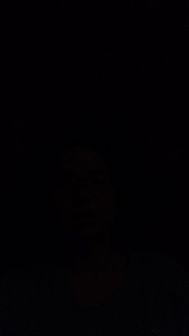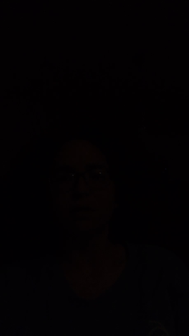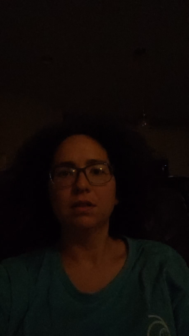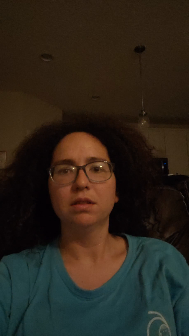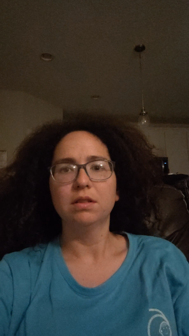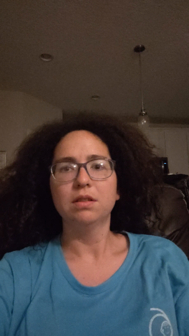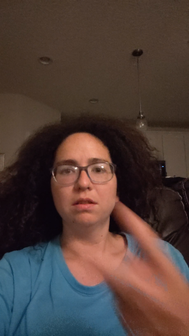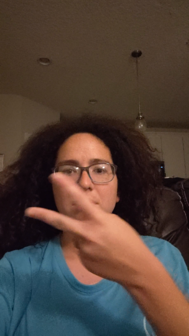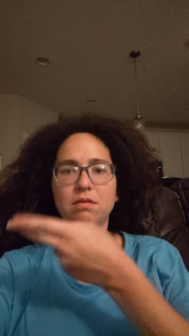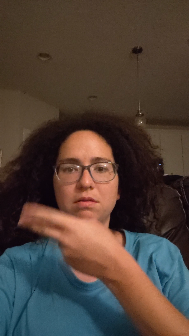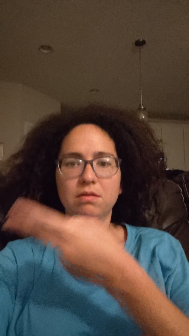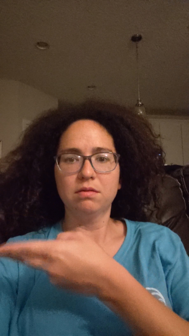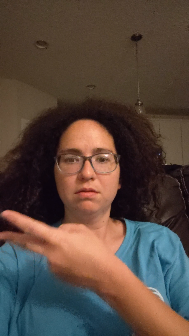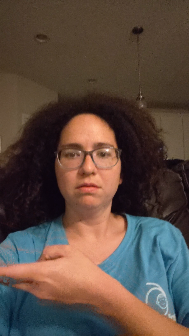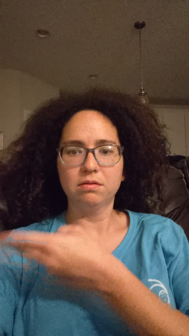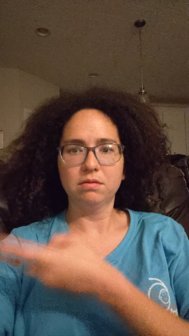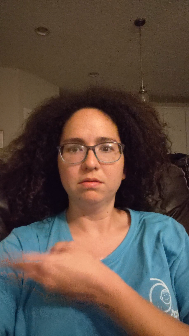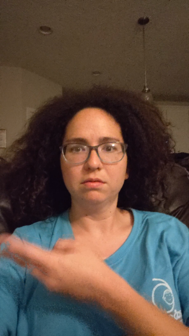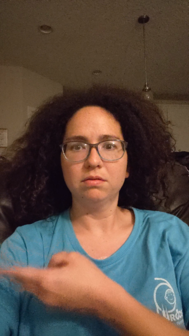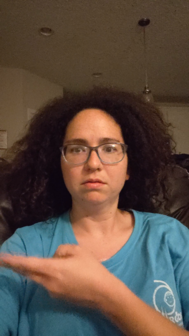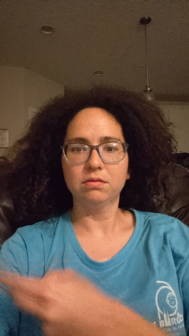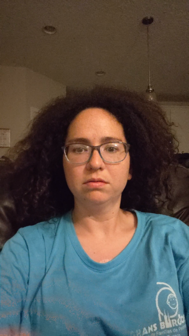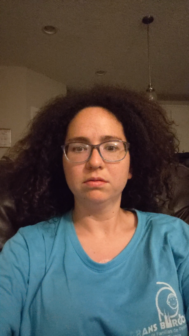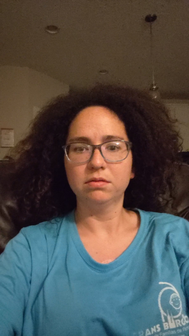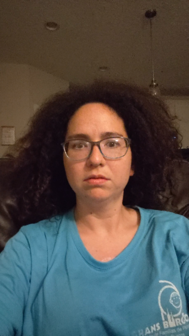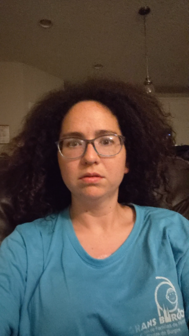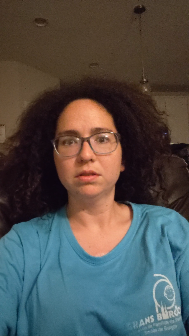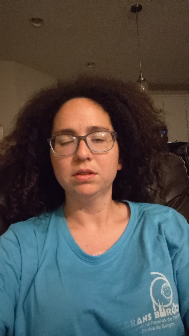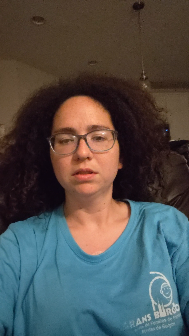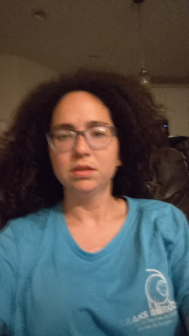sheep